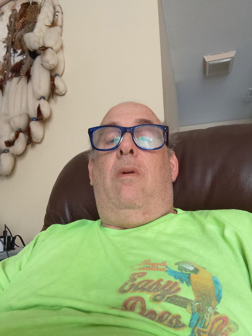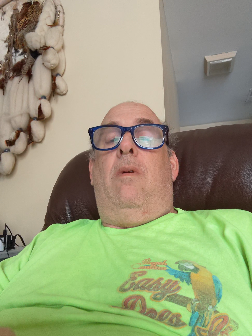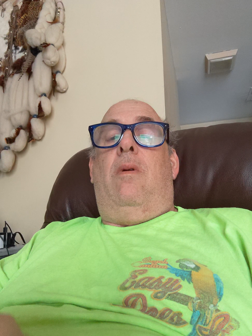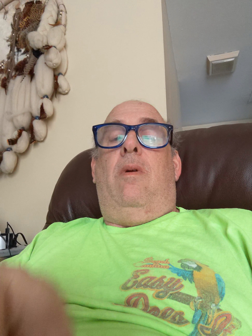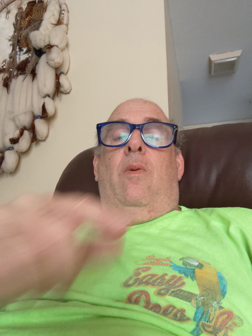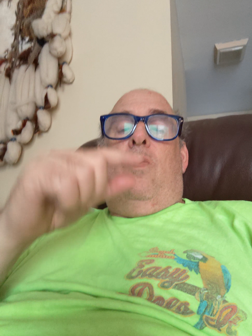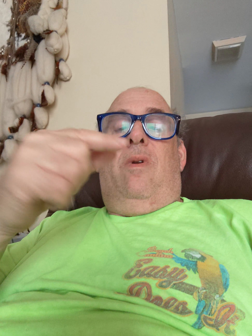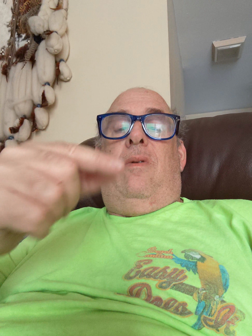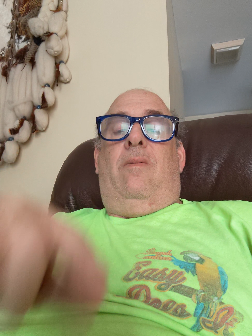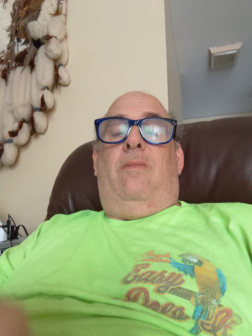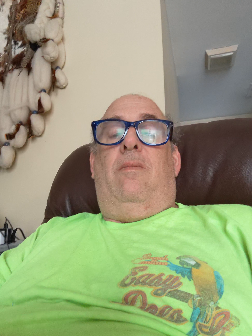green